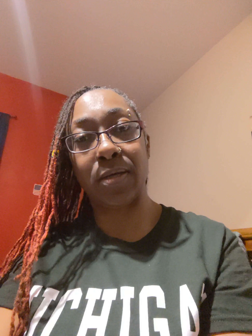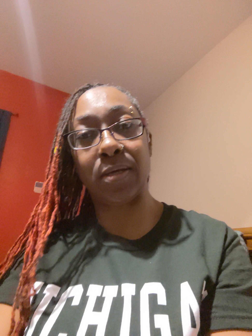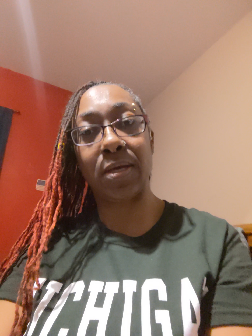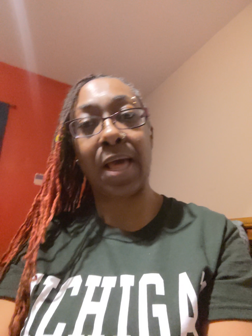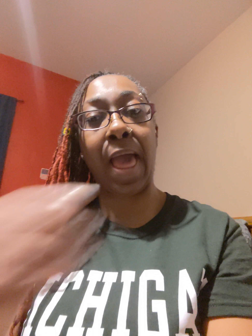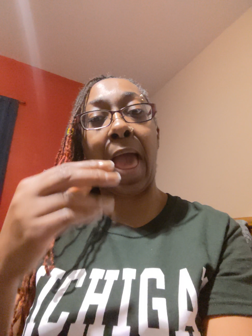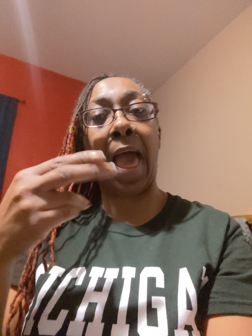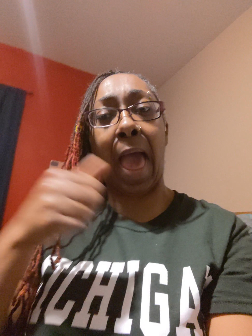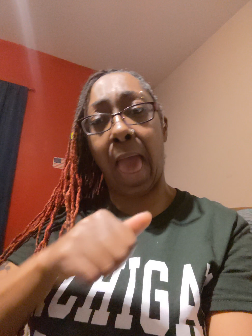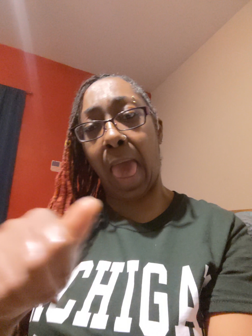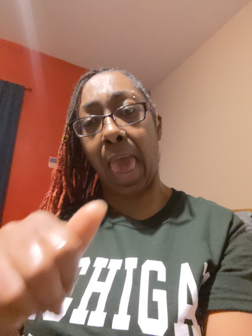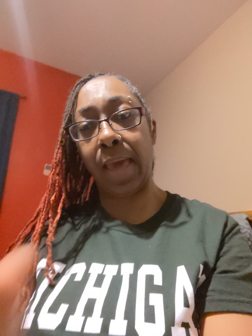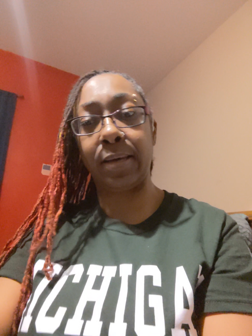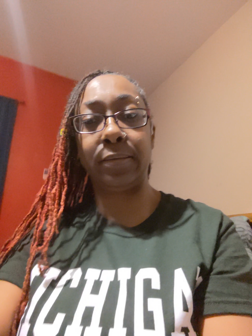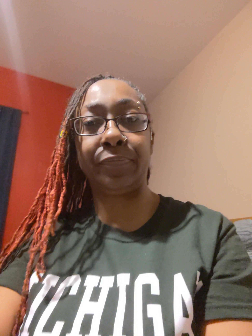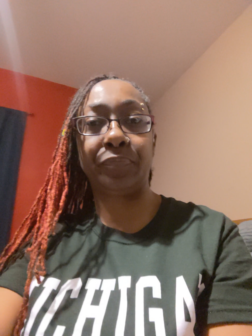hide